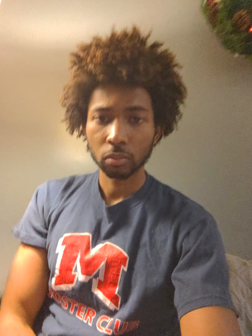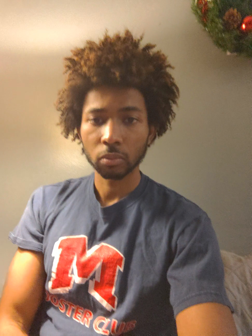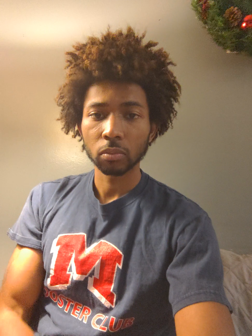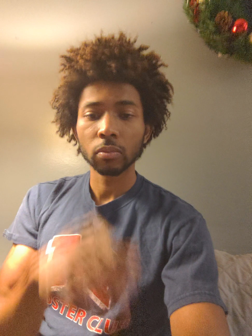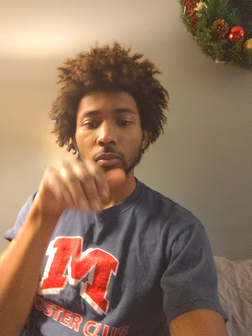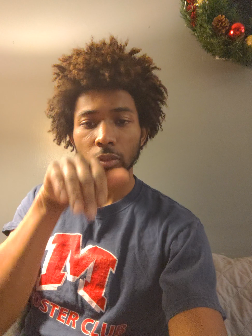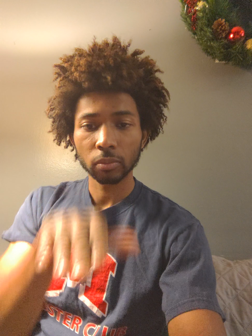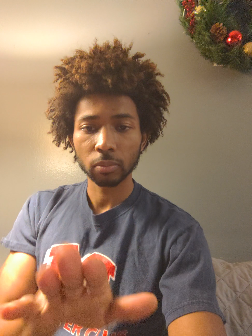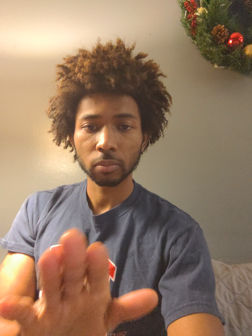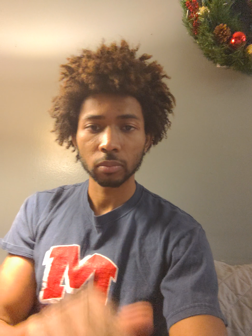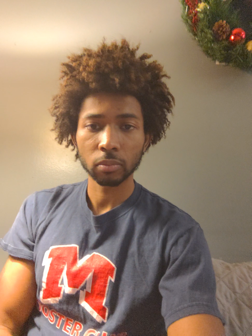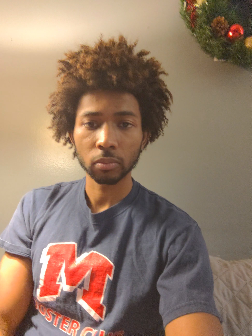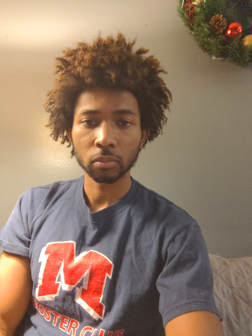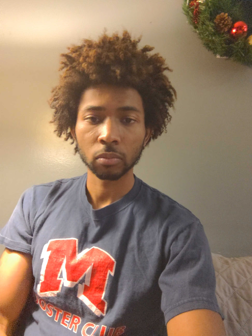into